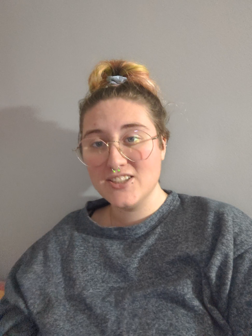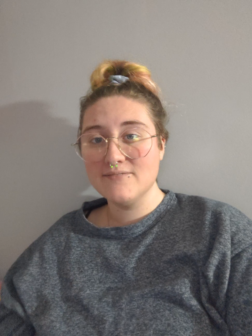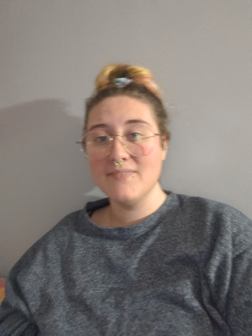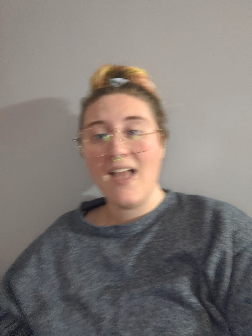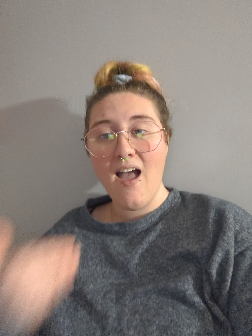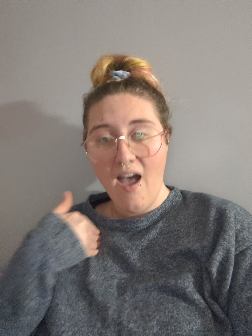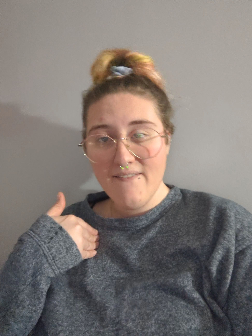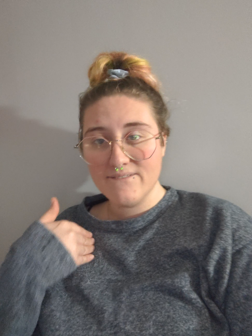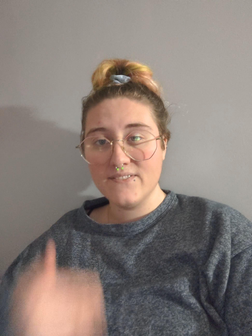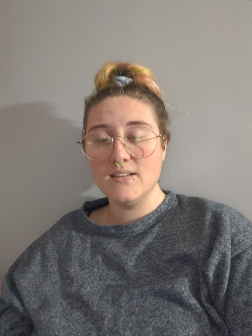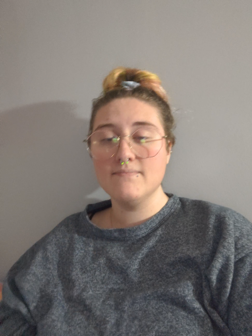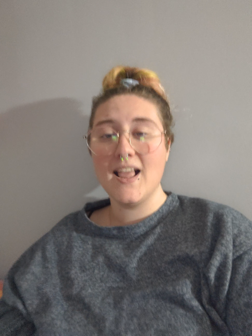have